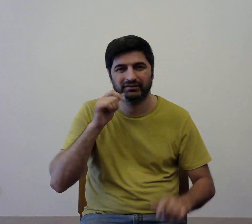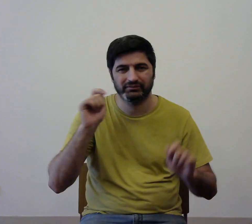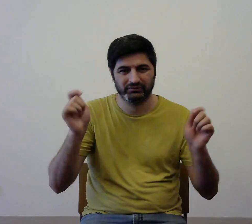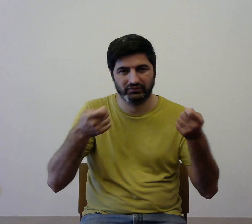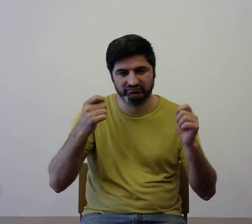toya